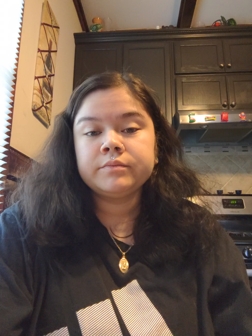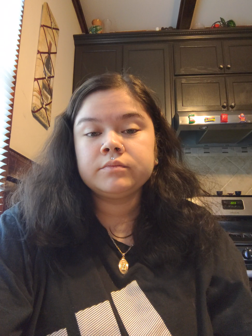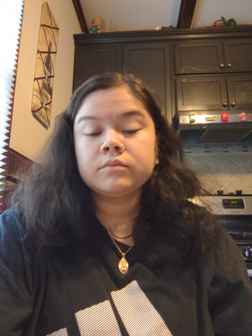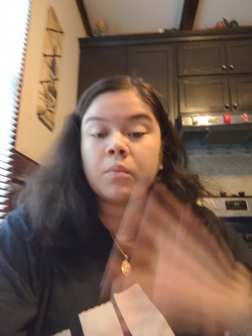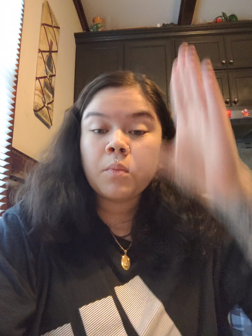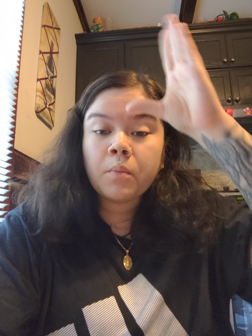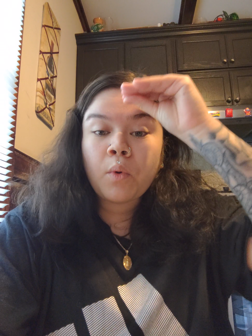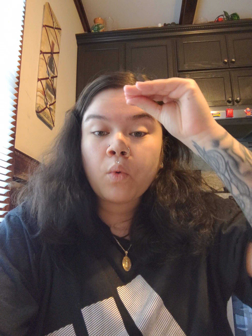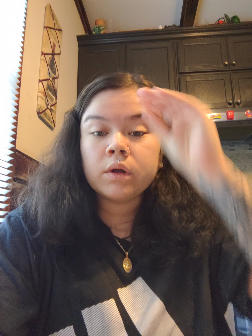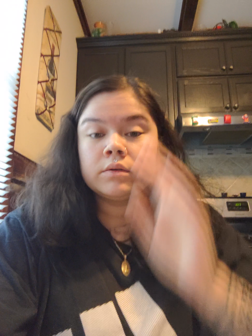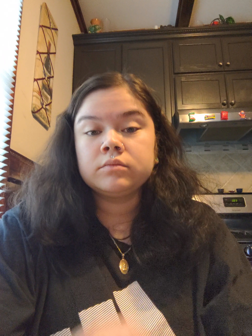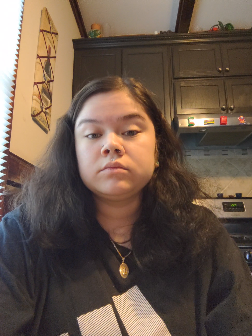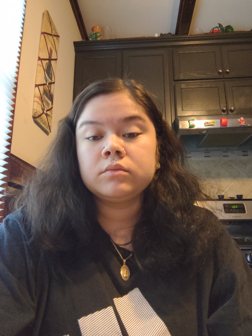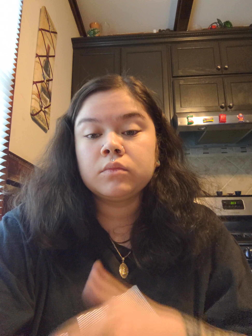boy